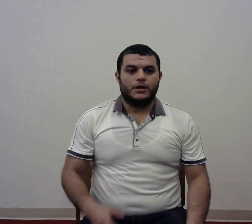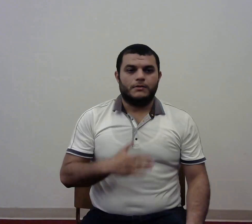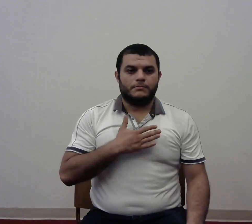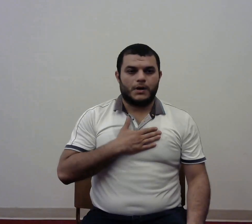mən